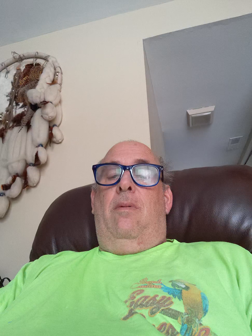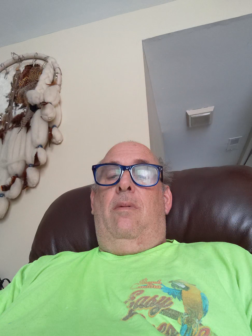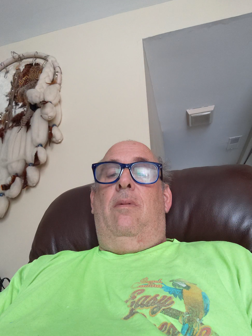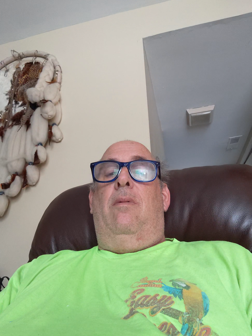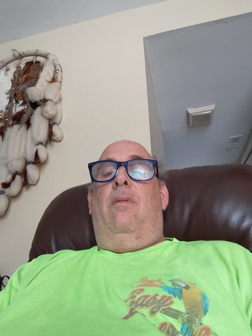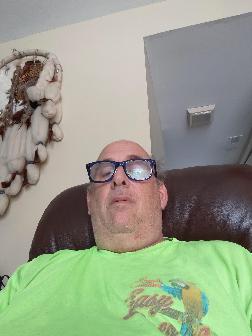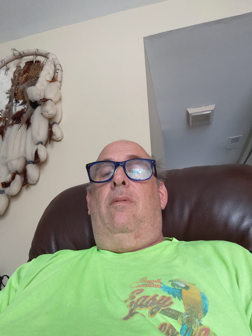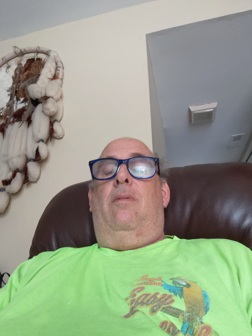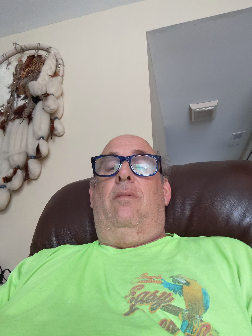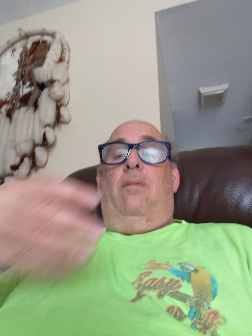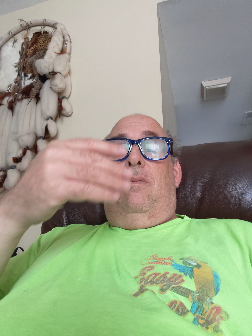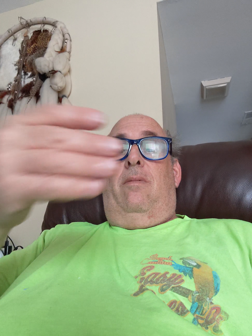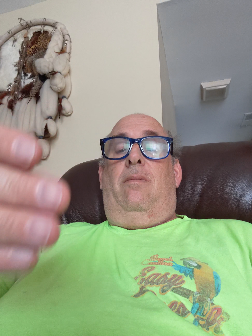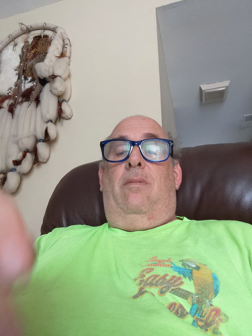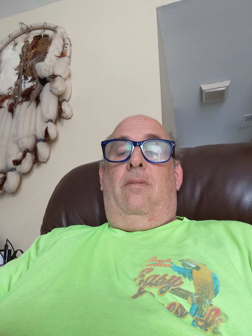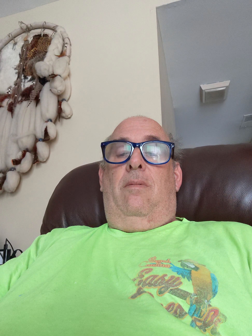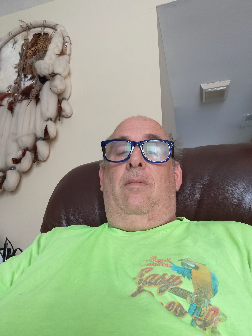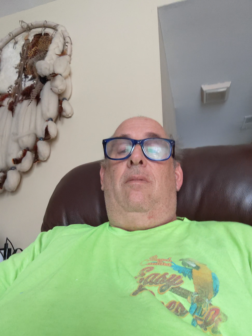give